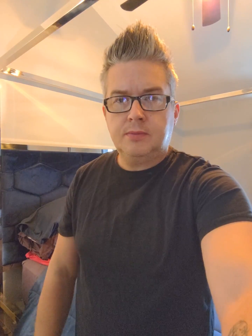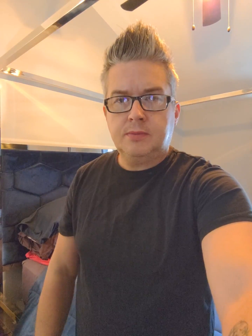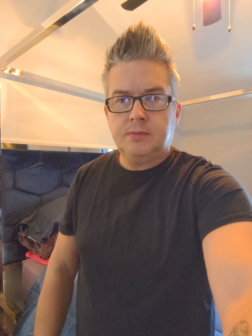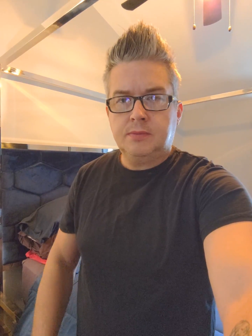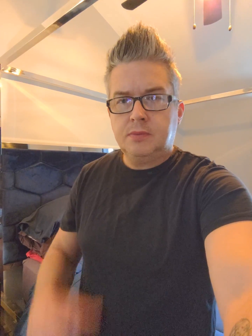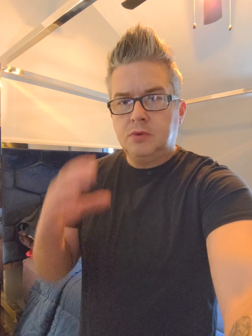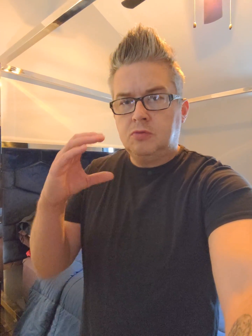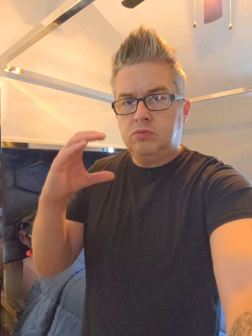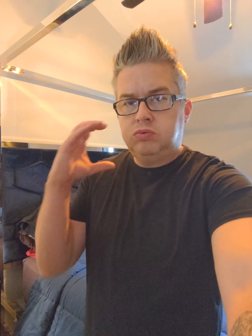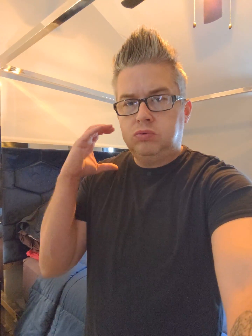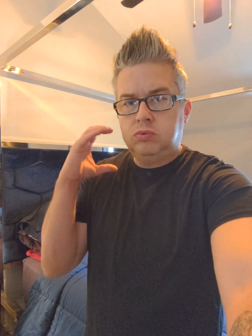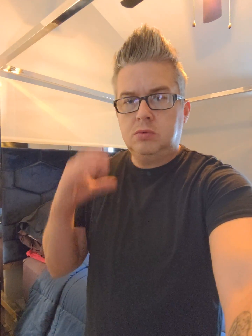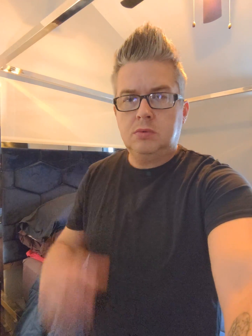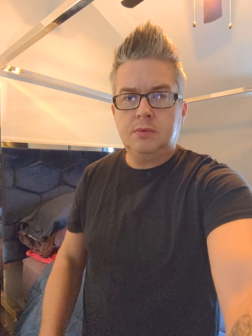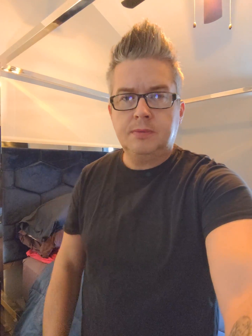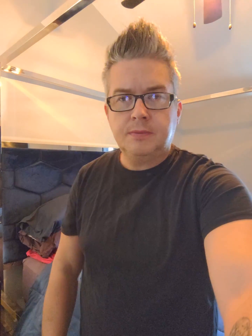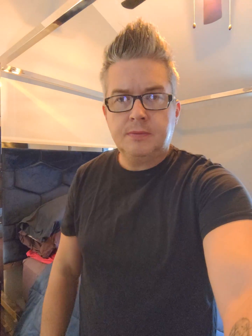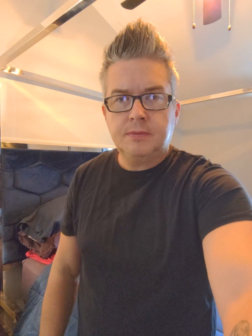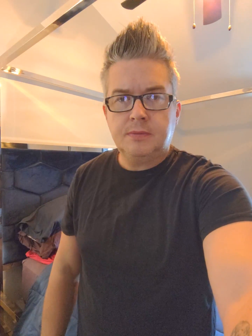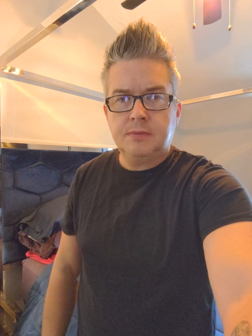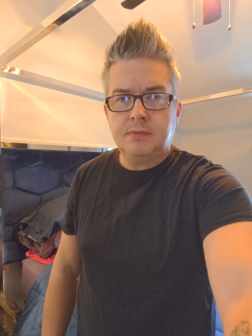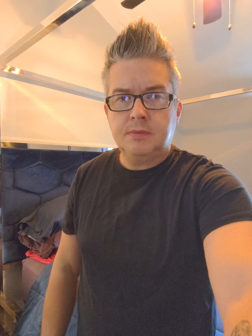bus